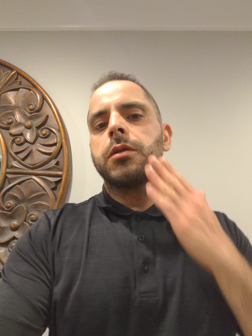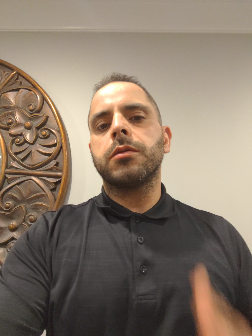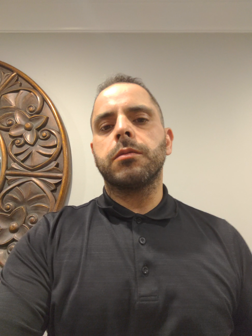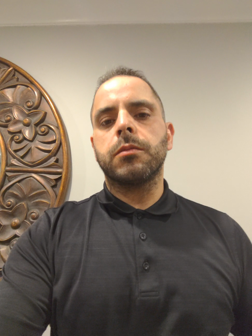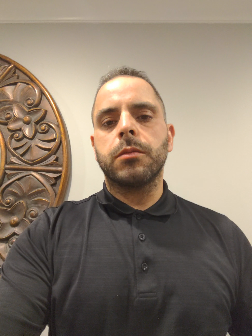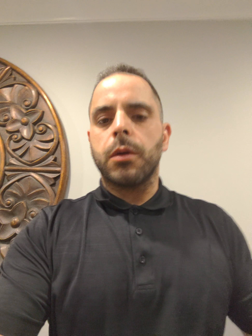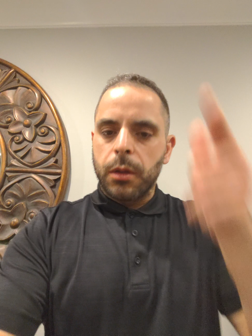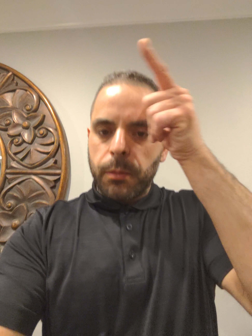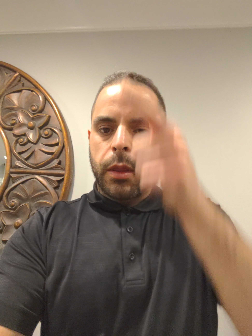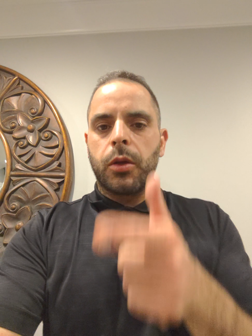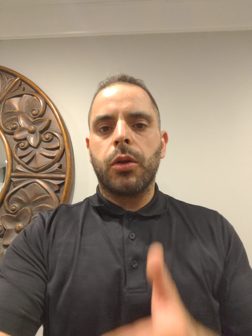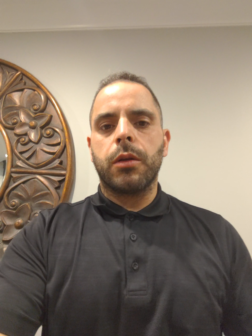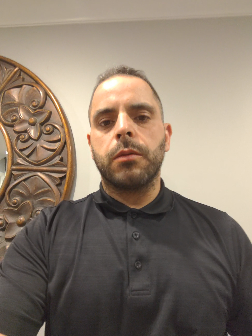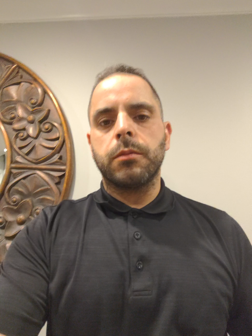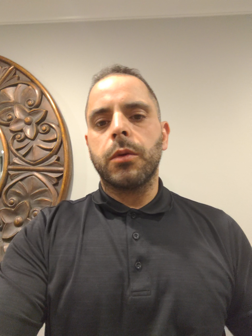brother